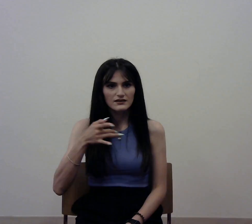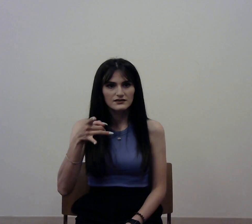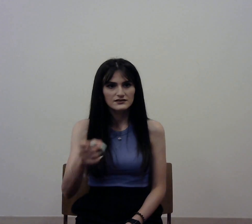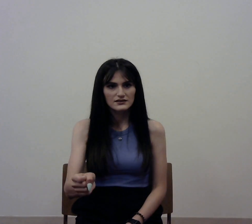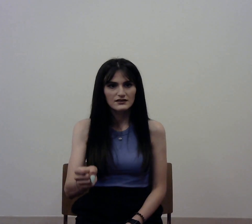taksi